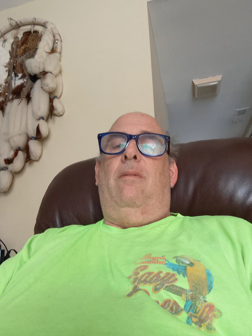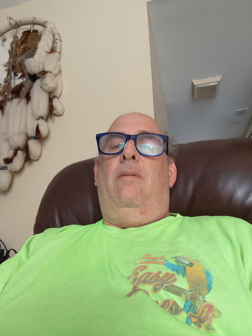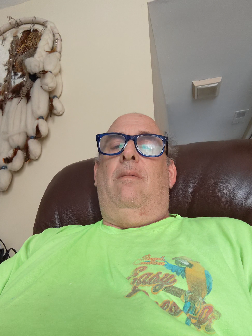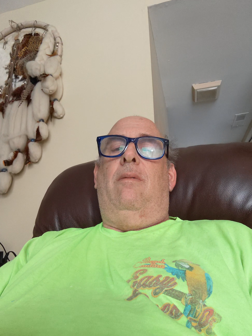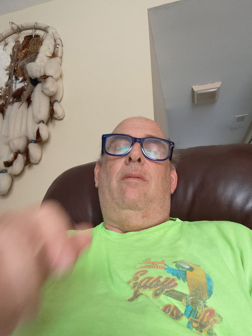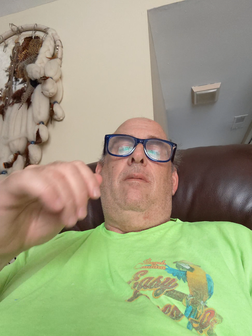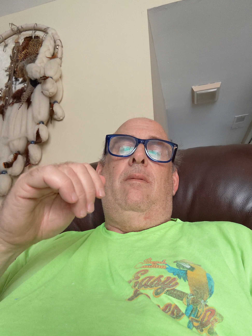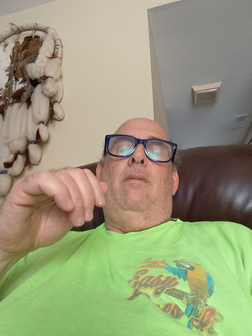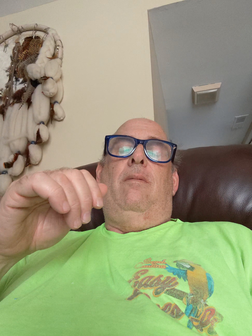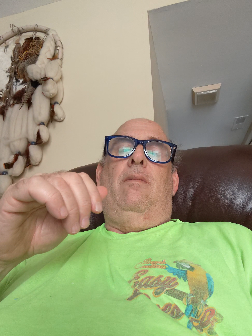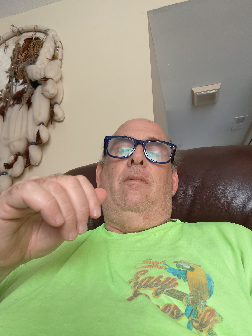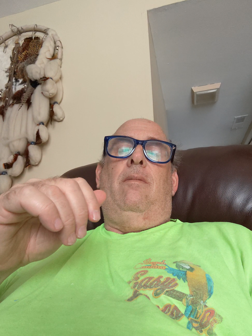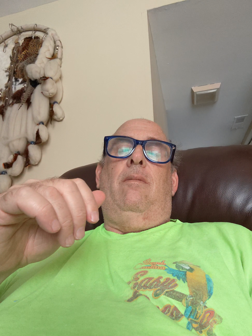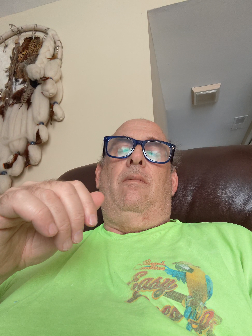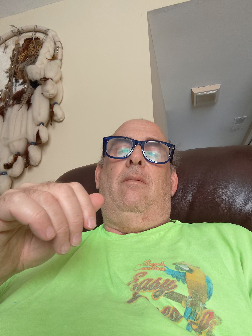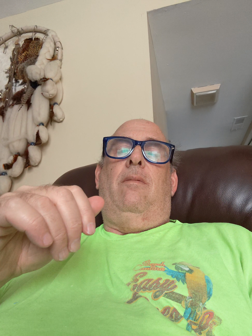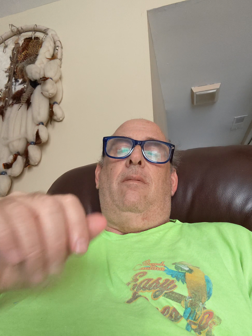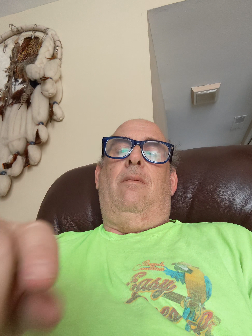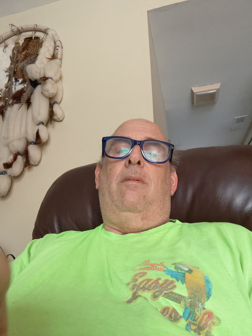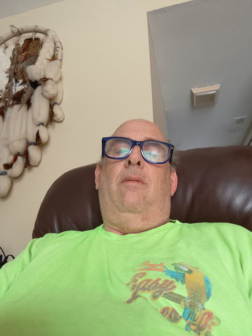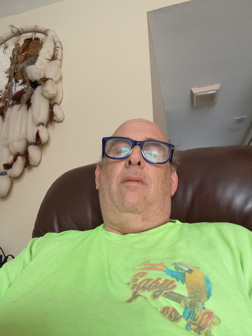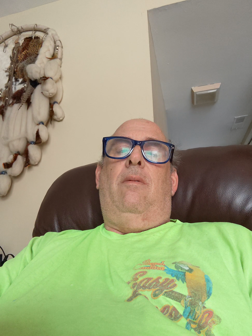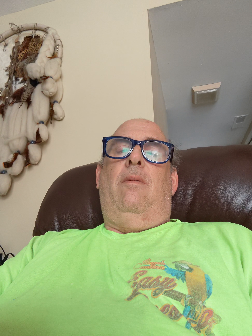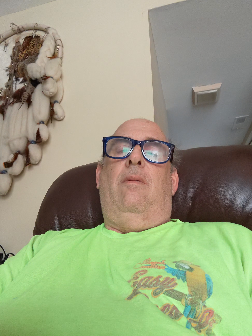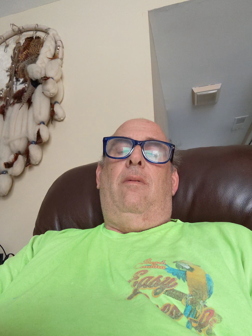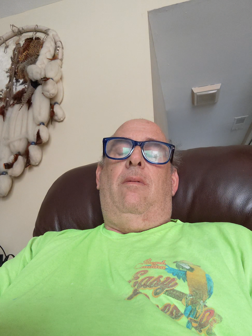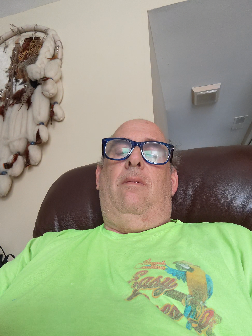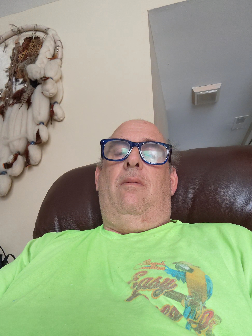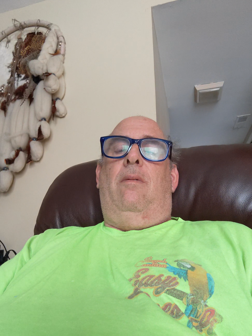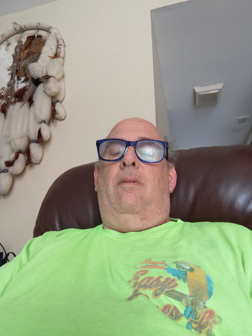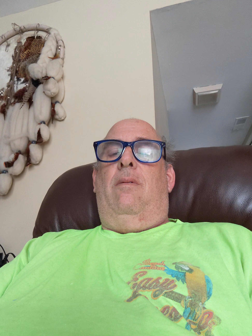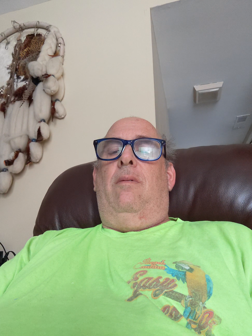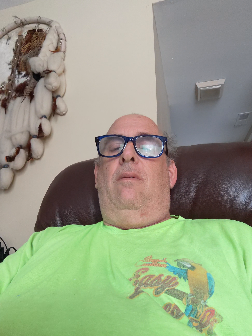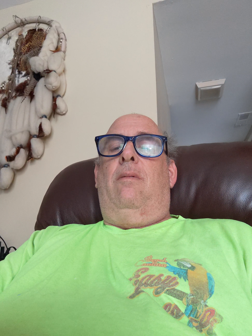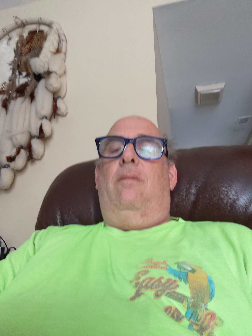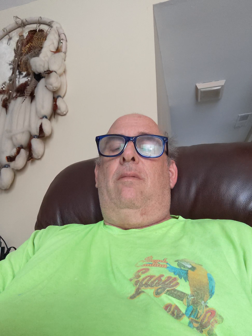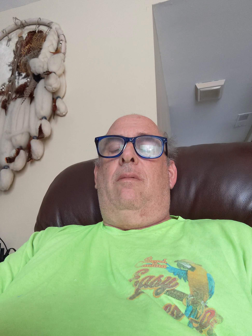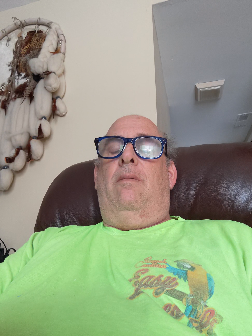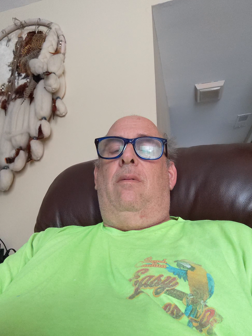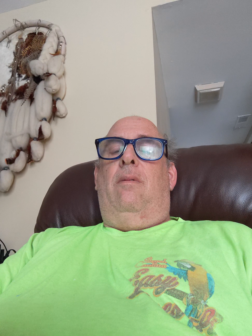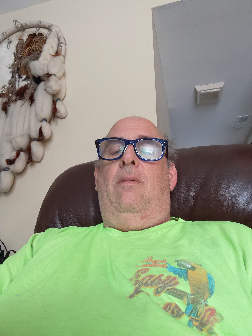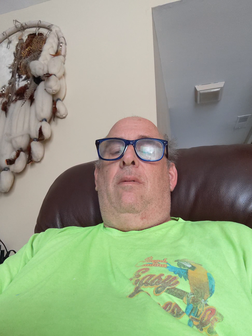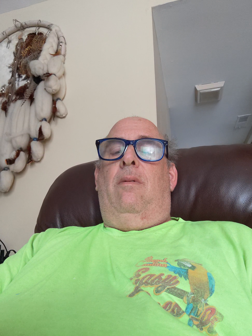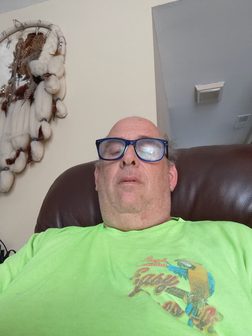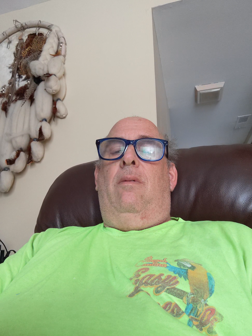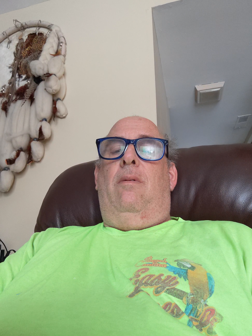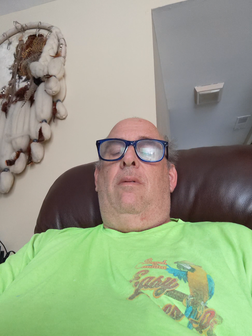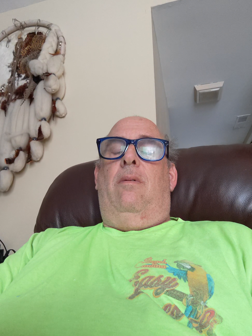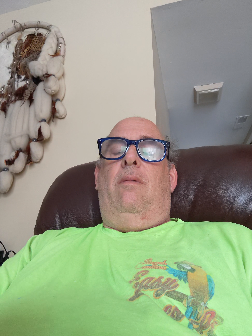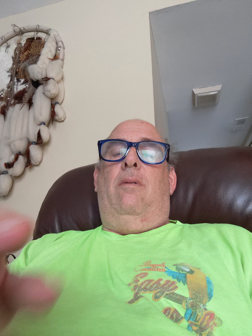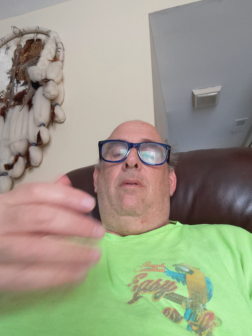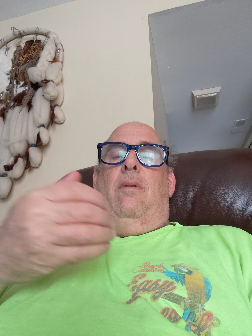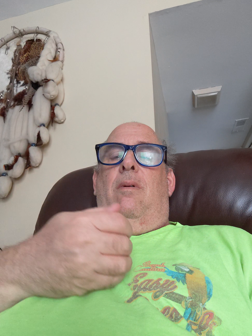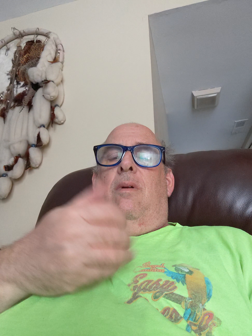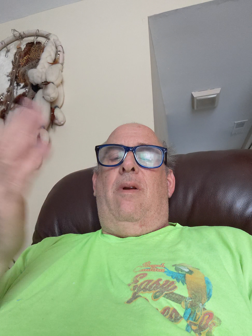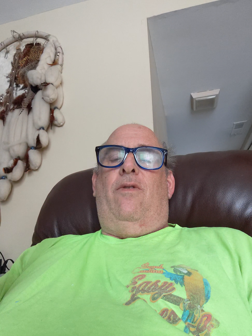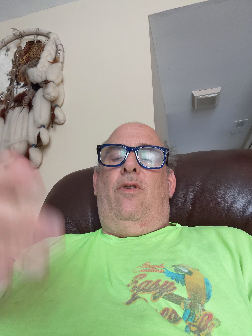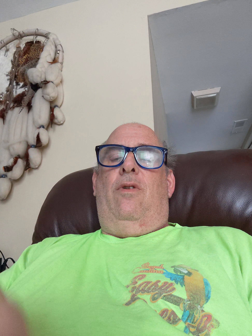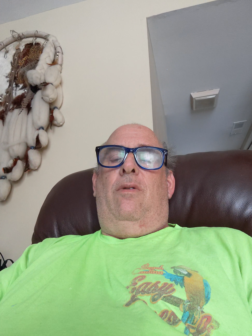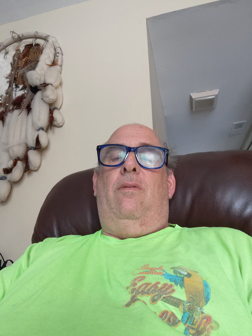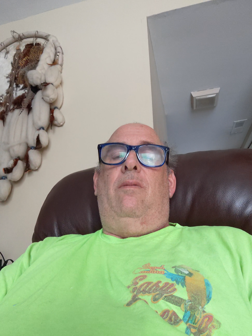every